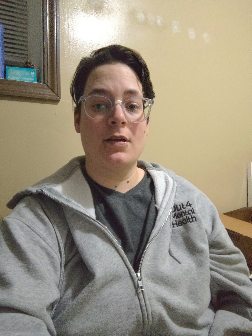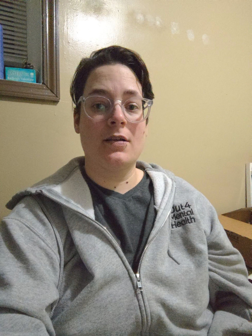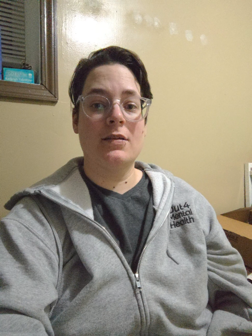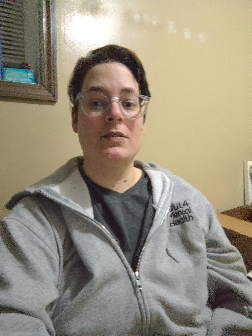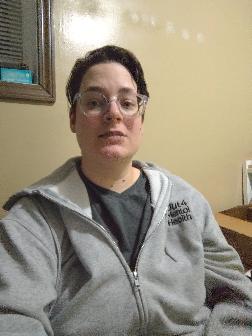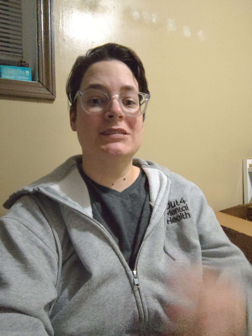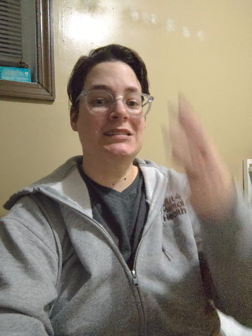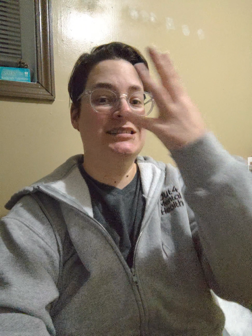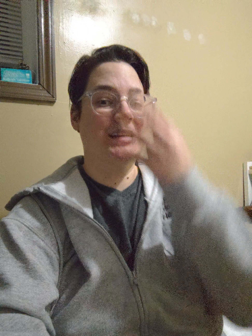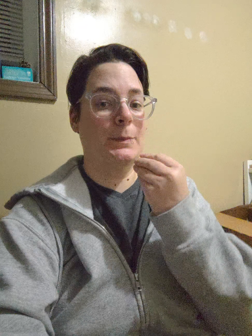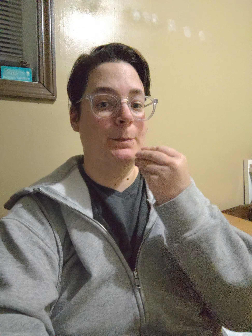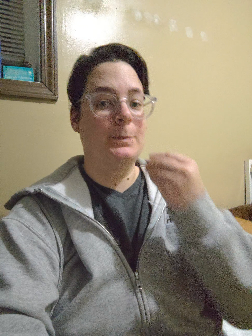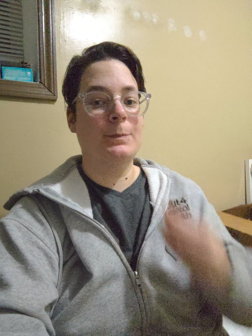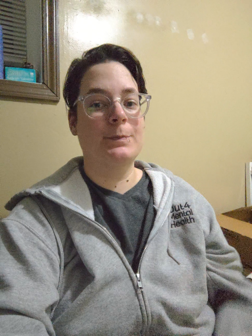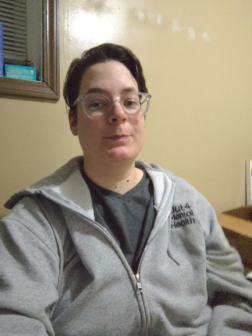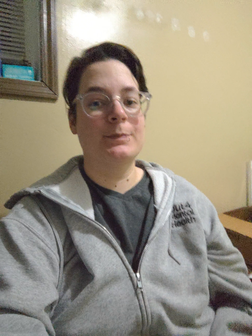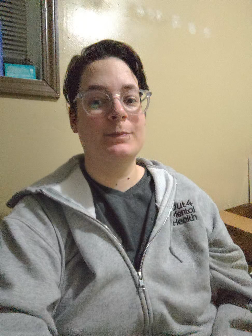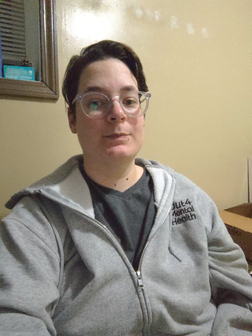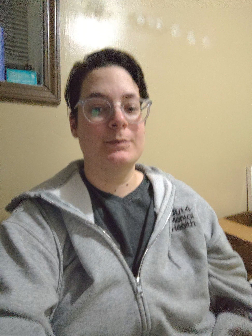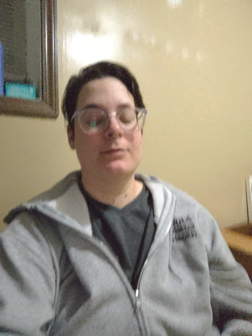sleep